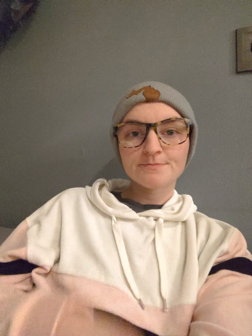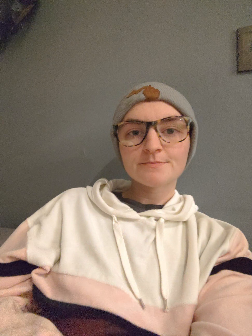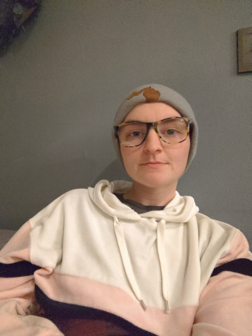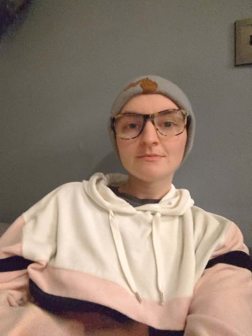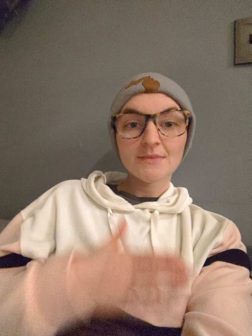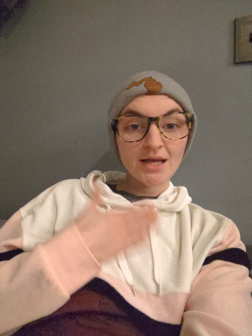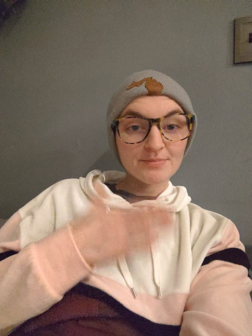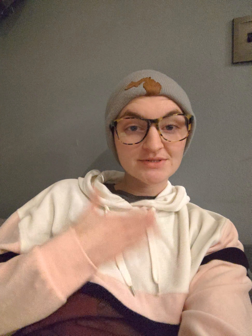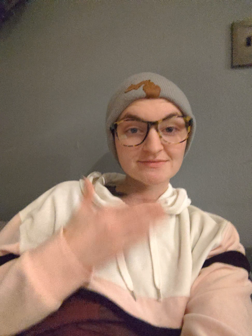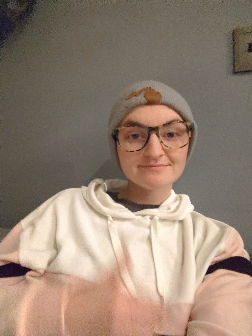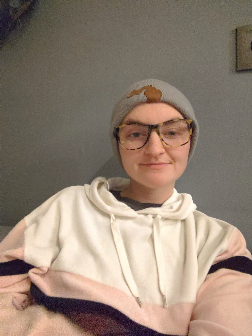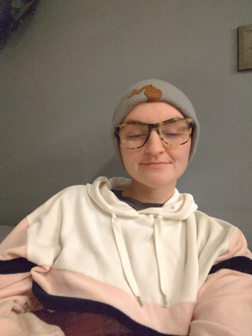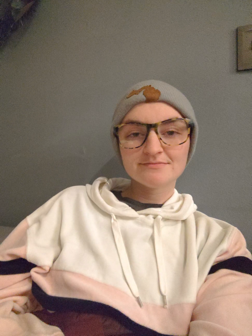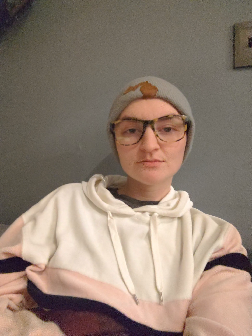happy